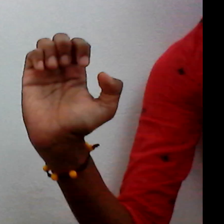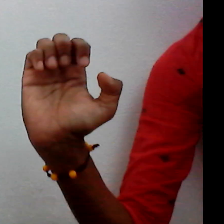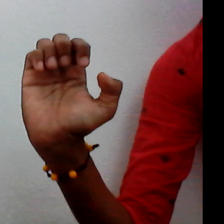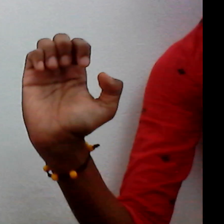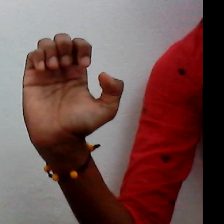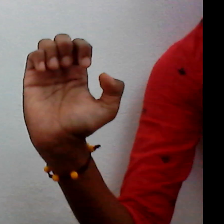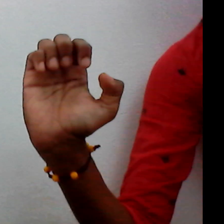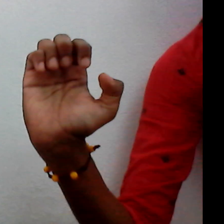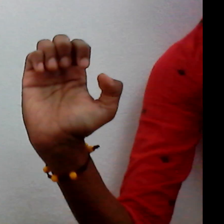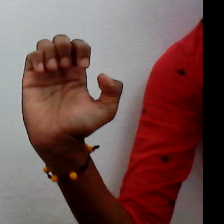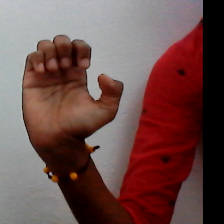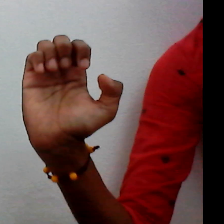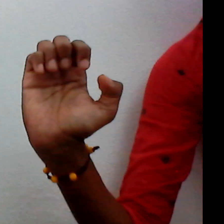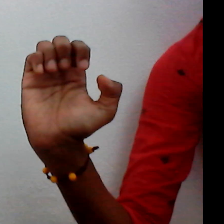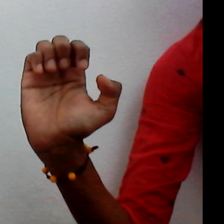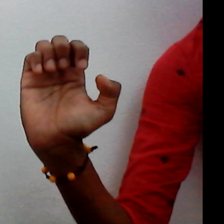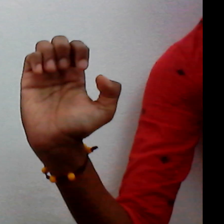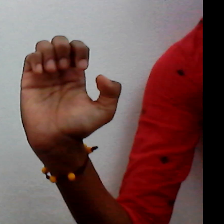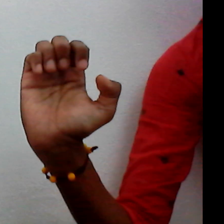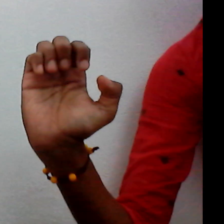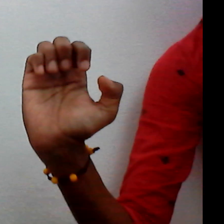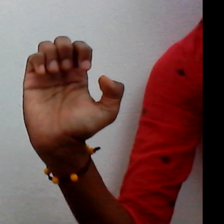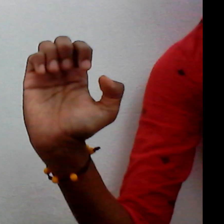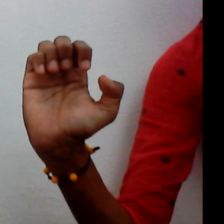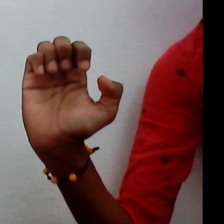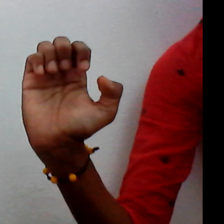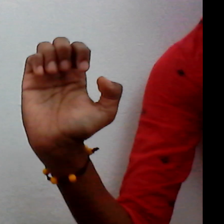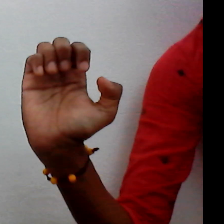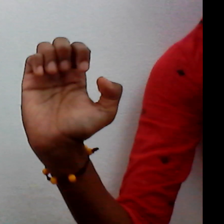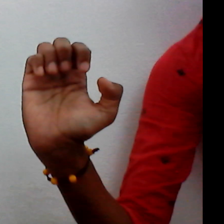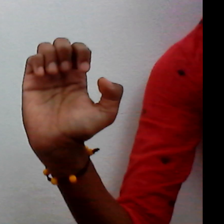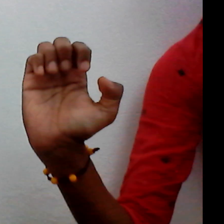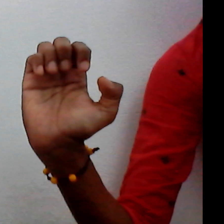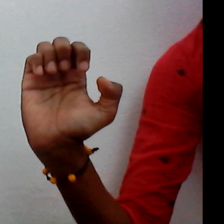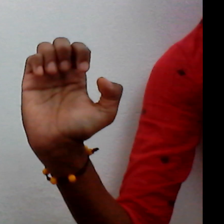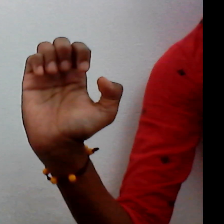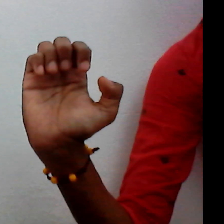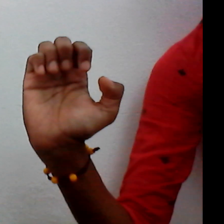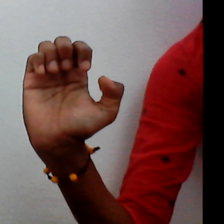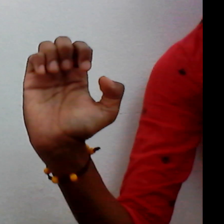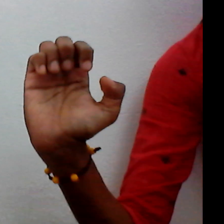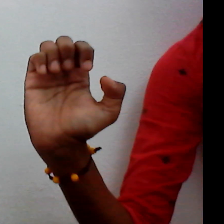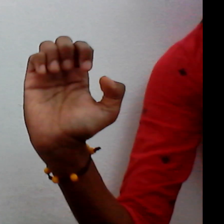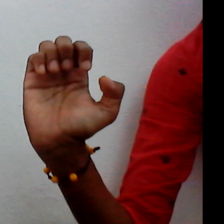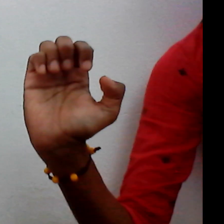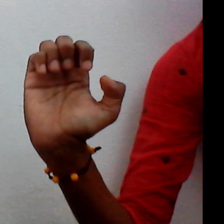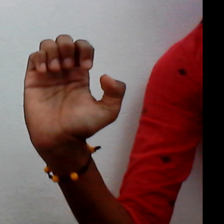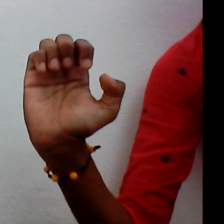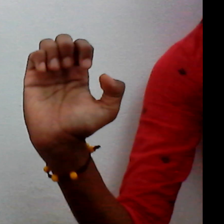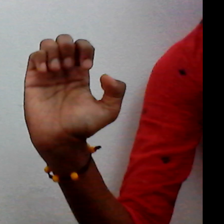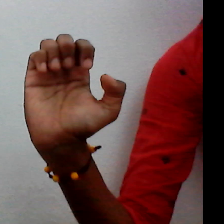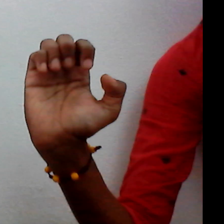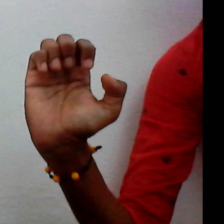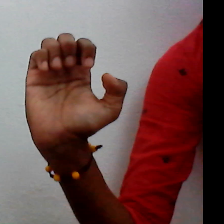ഇ